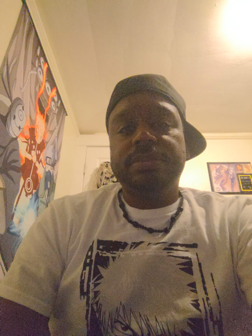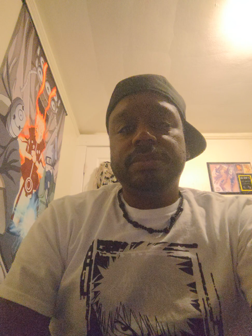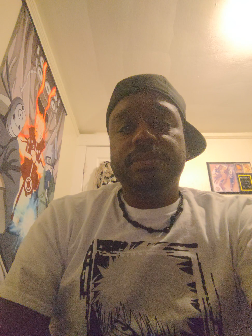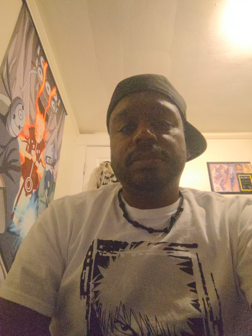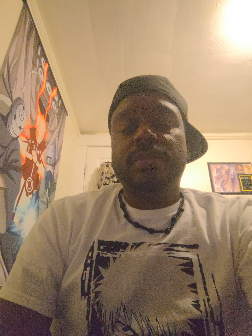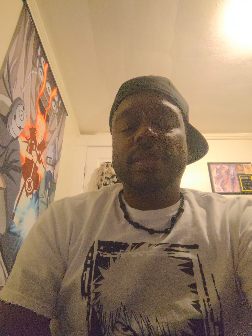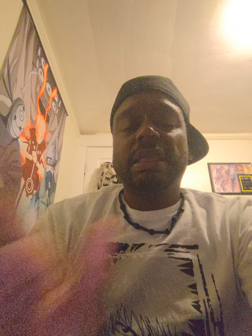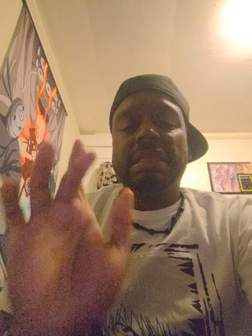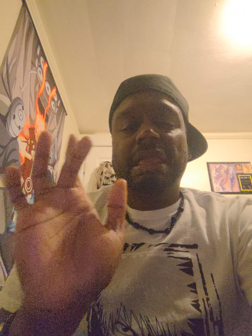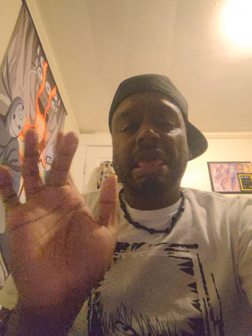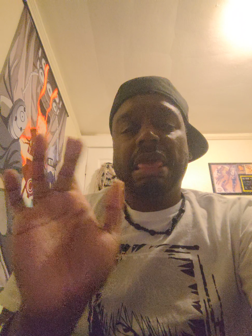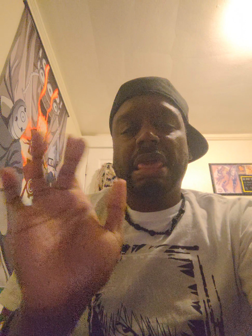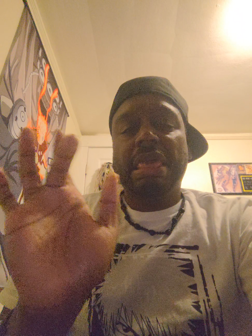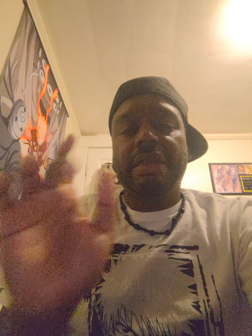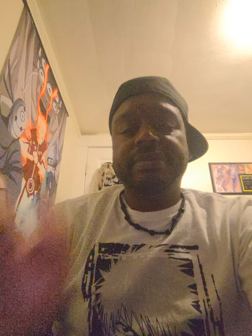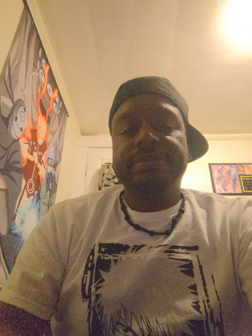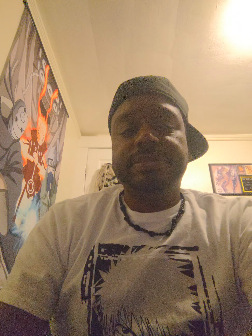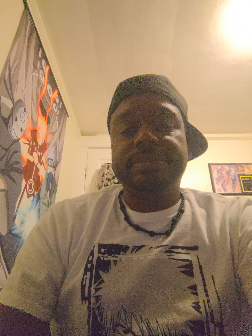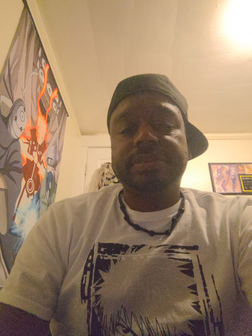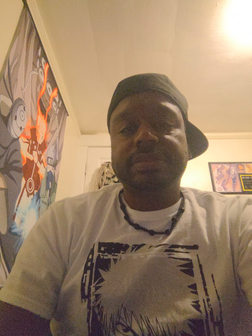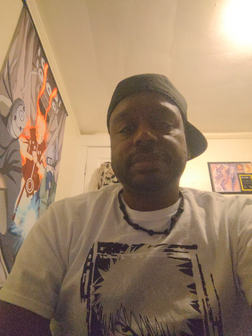yucky